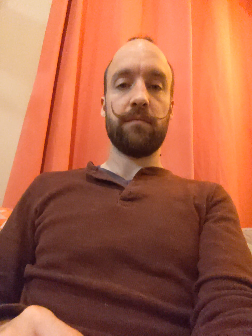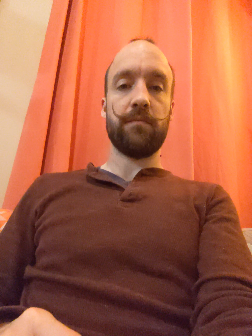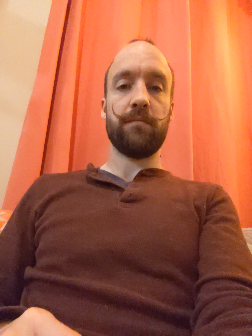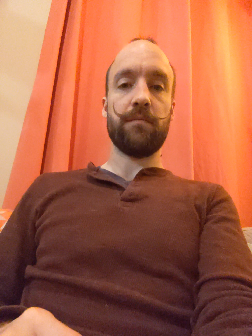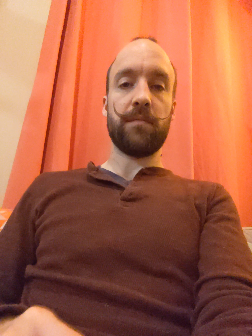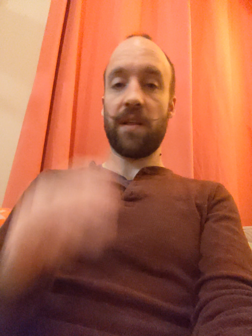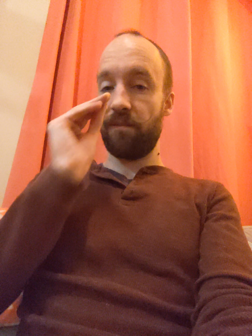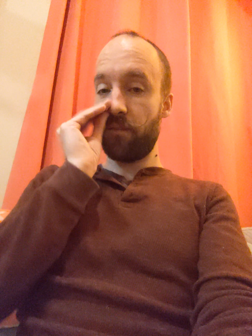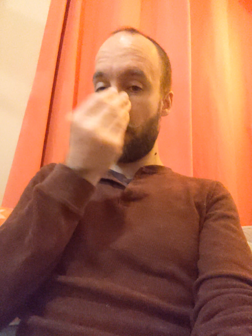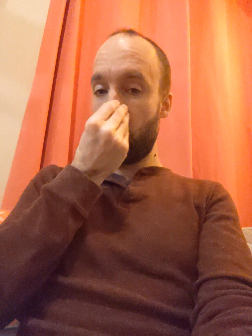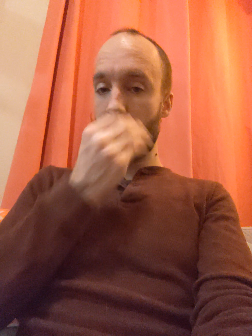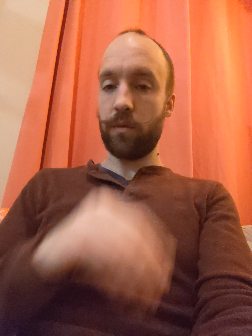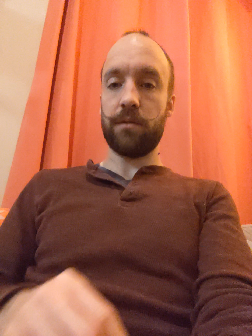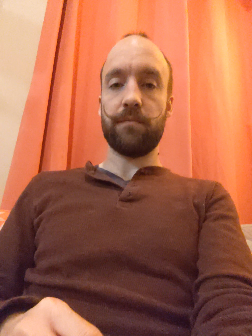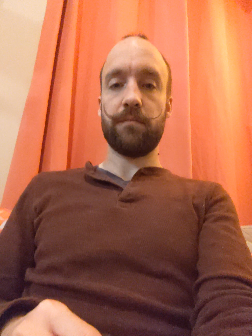flower